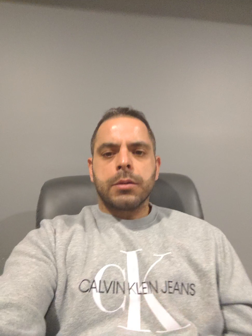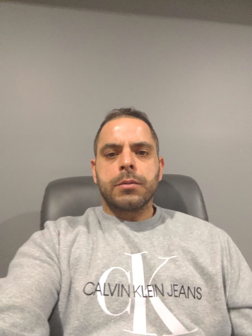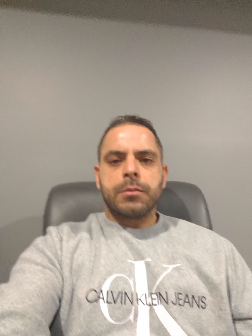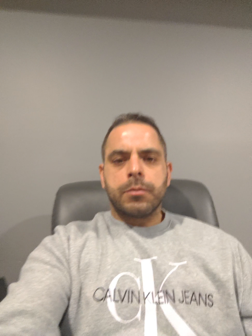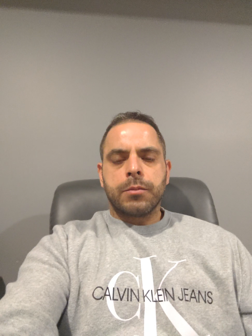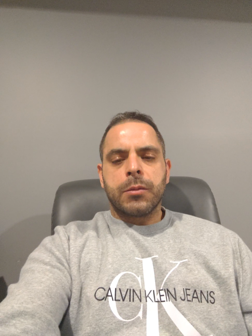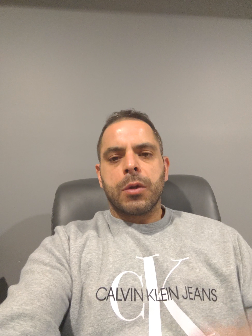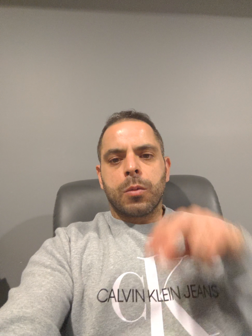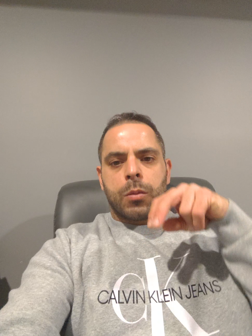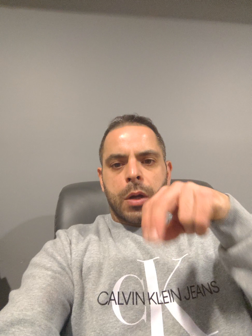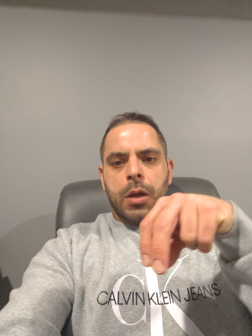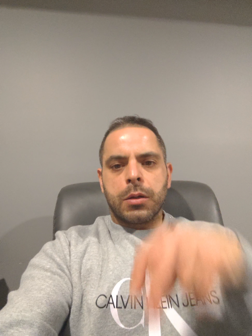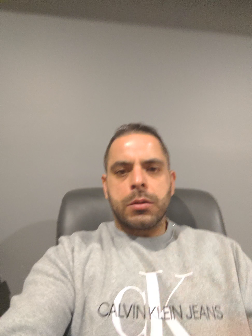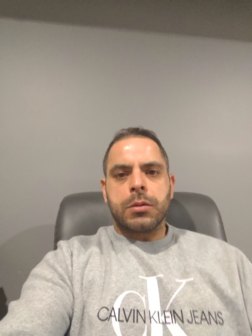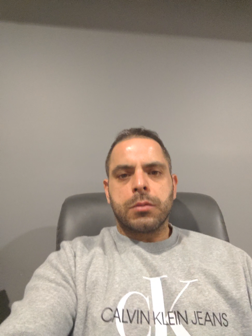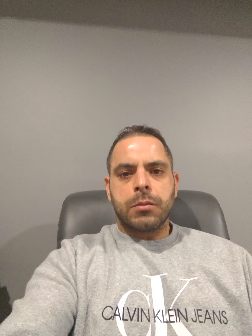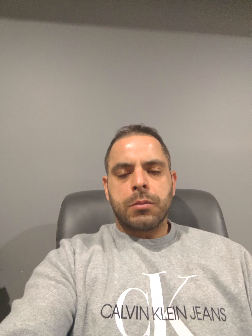ride